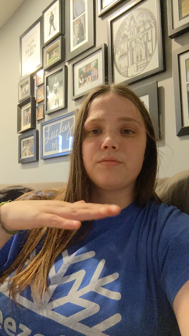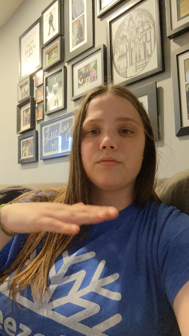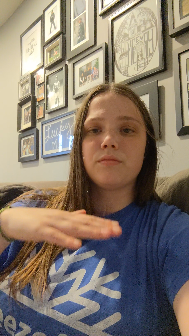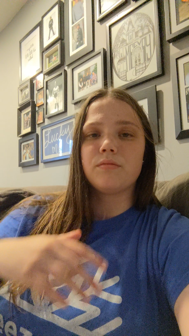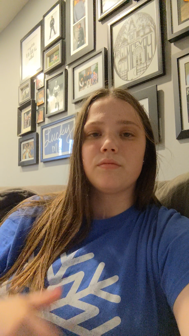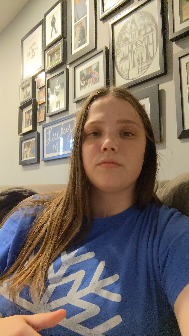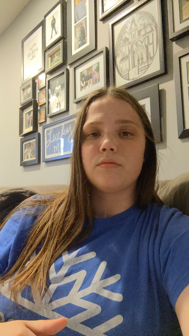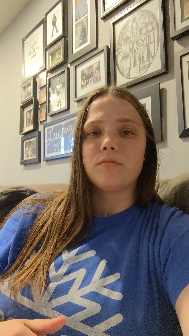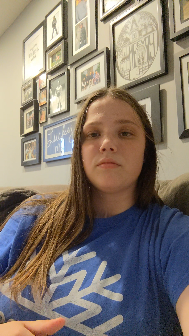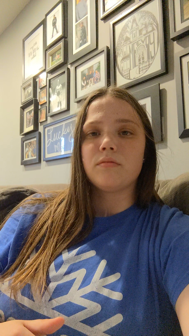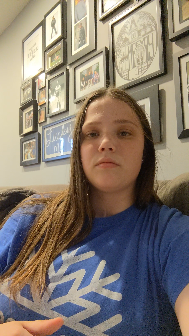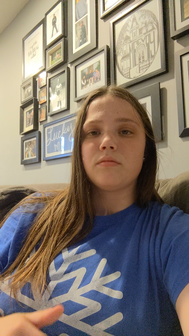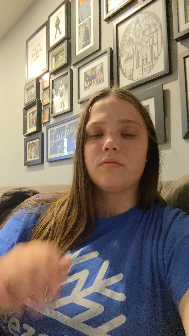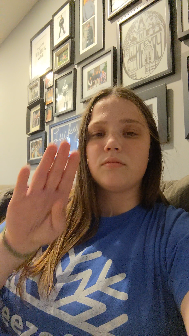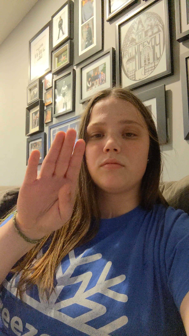be